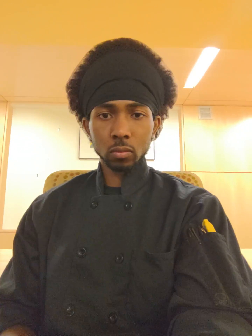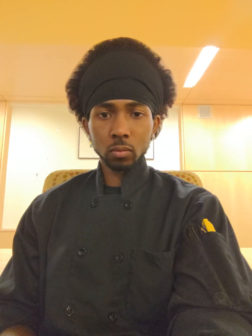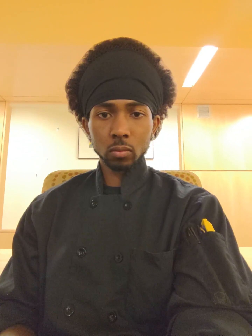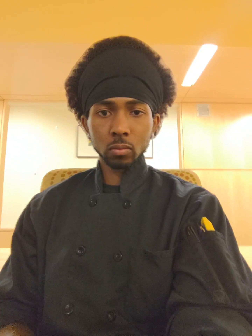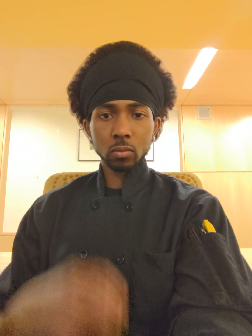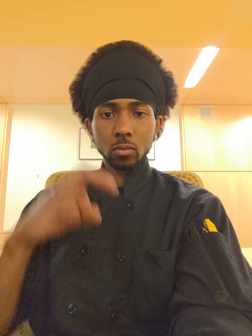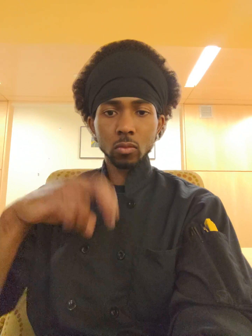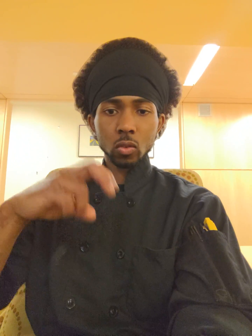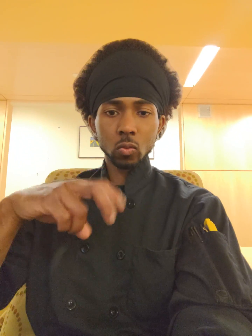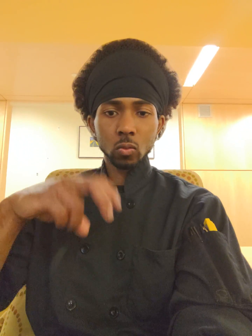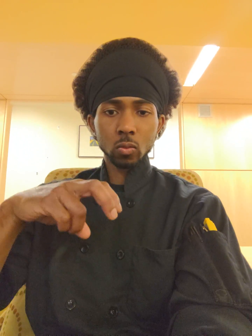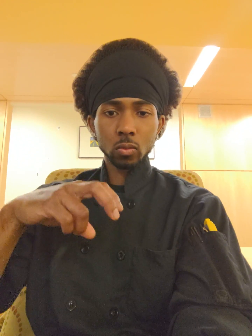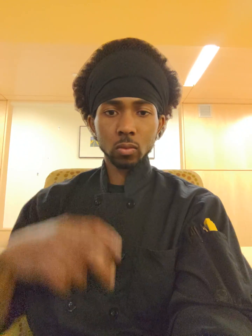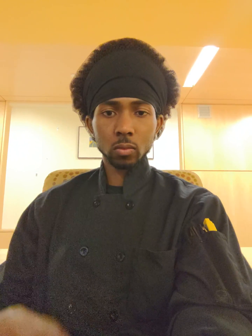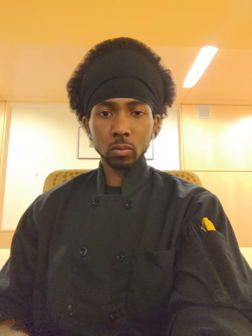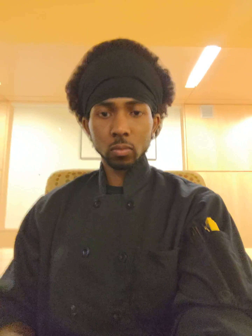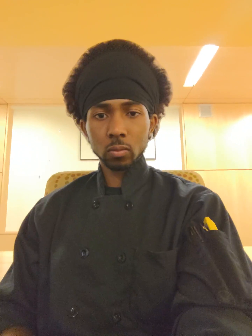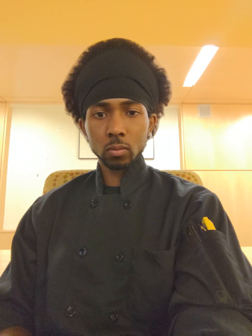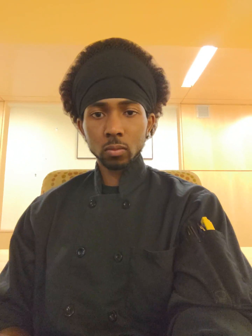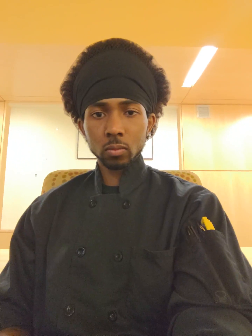potato